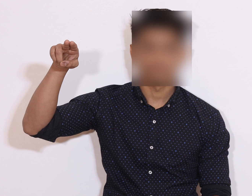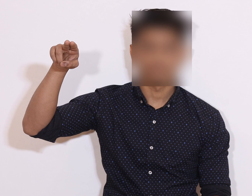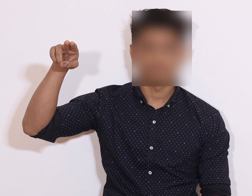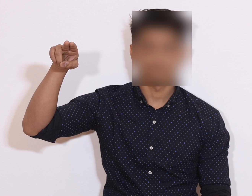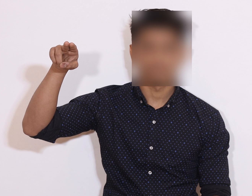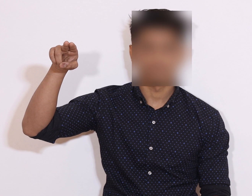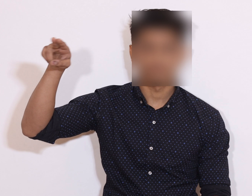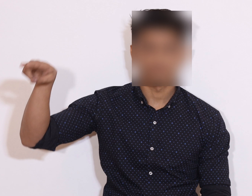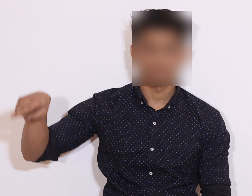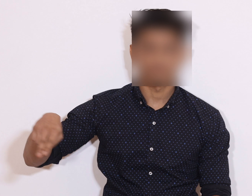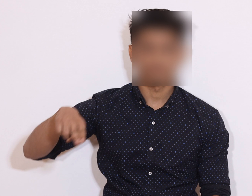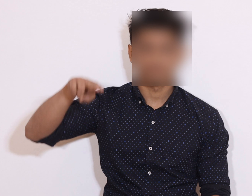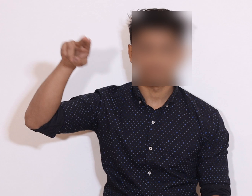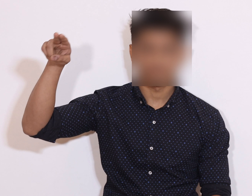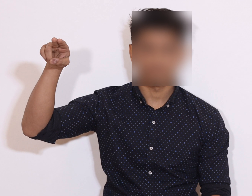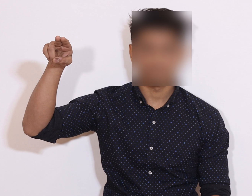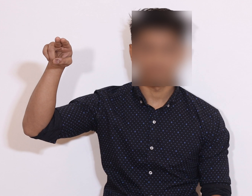ہ